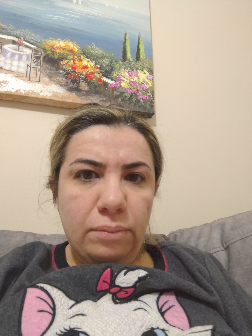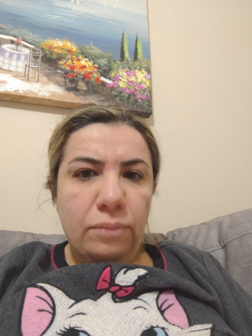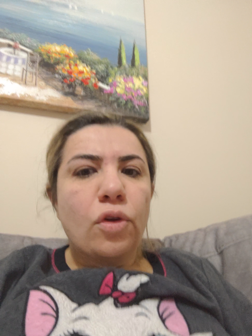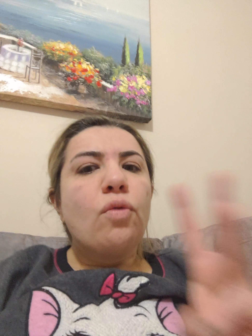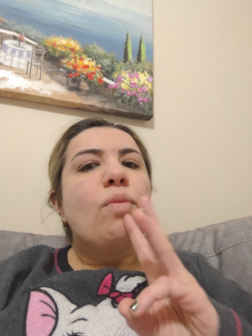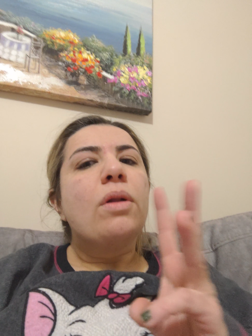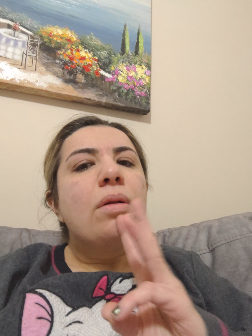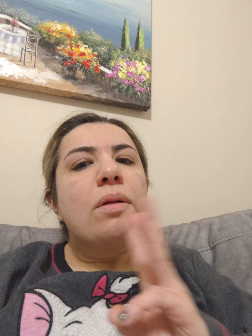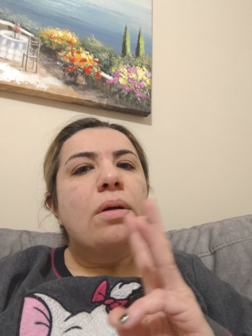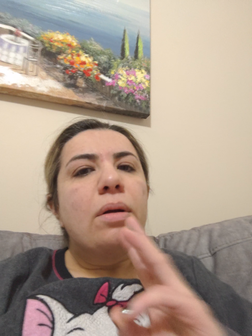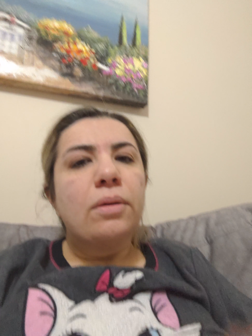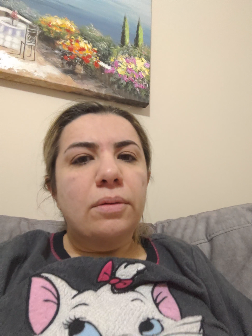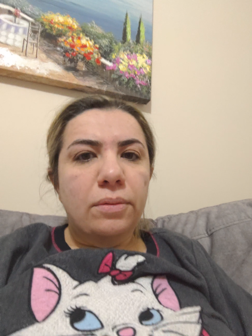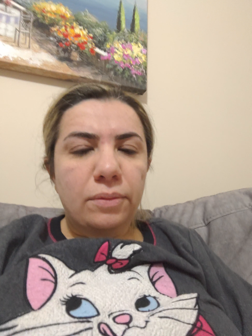water